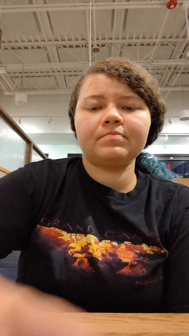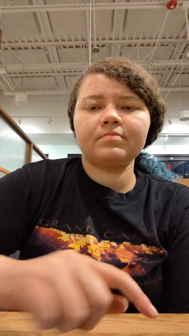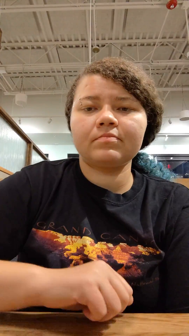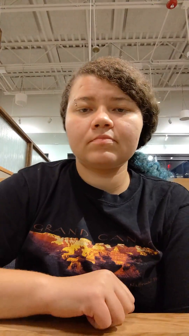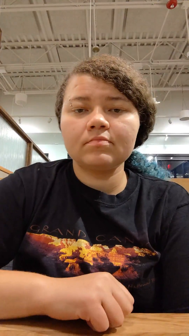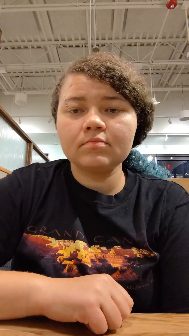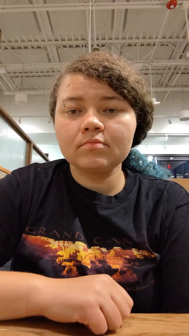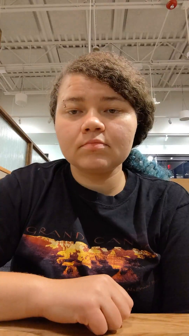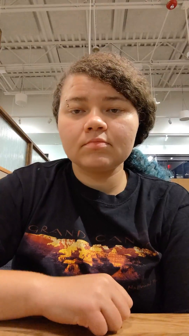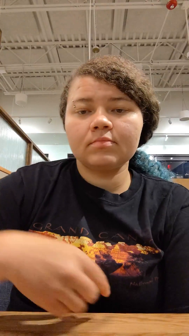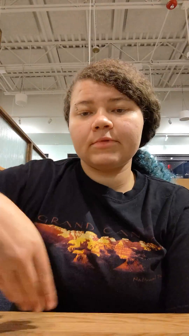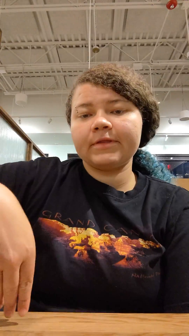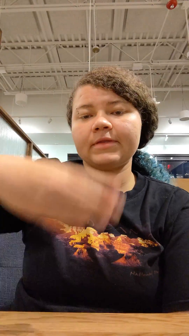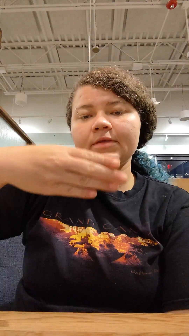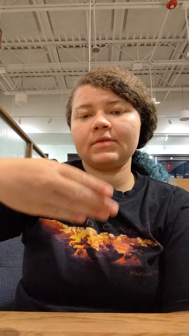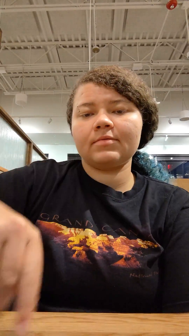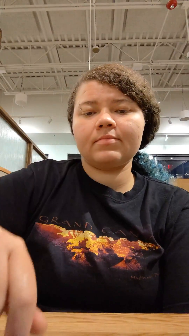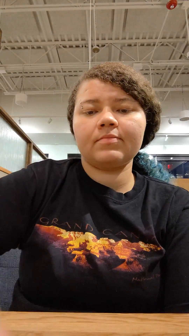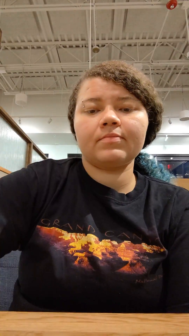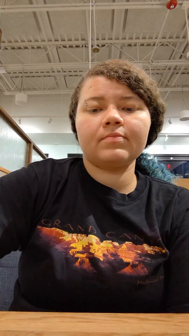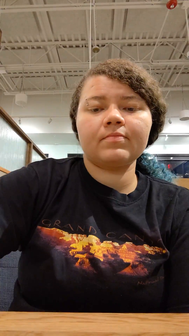kick